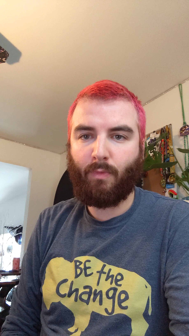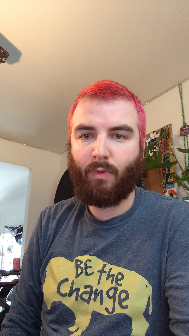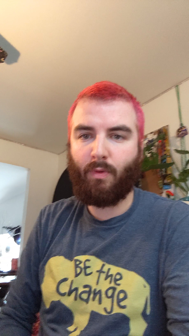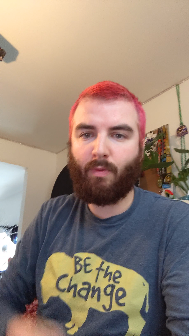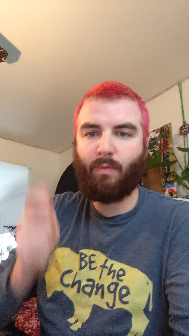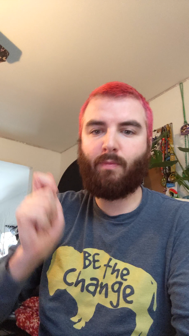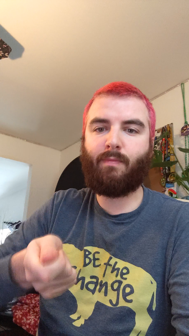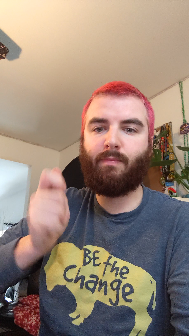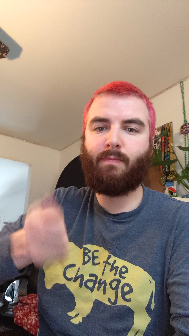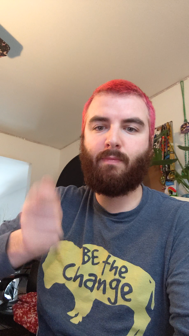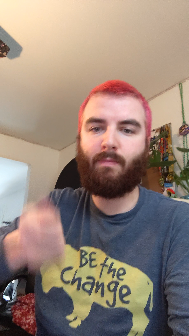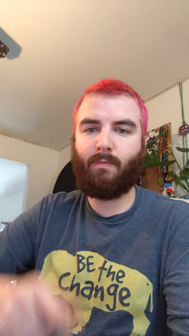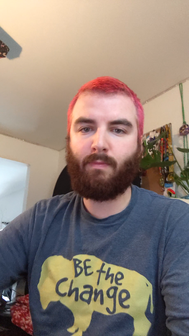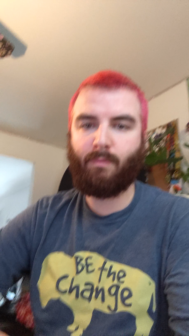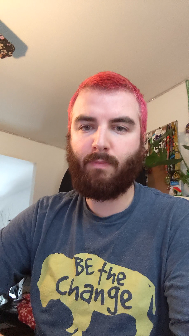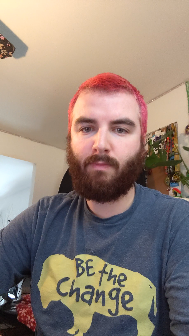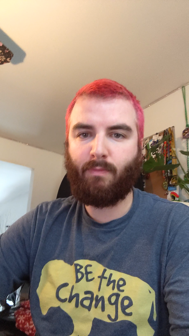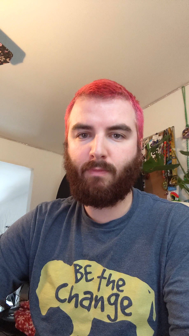cart